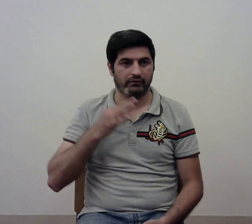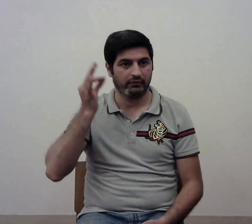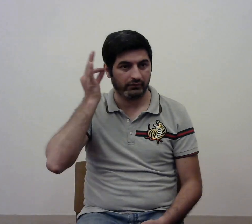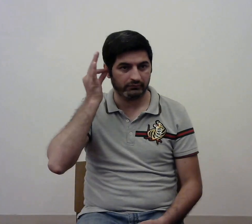həkim